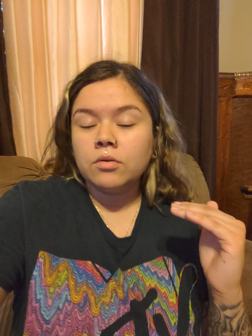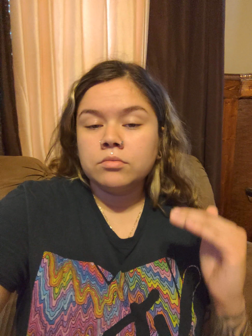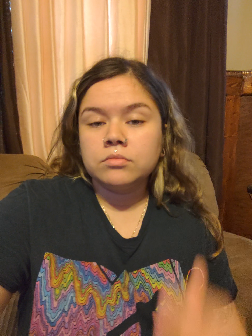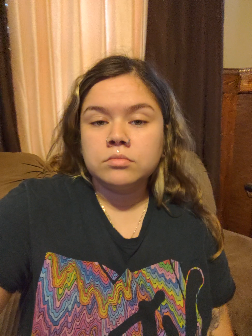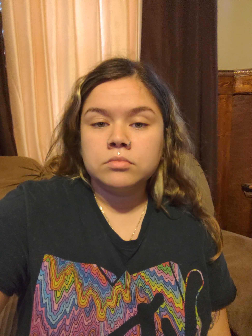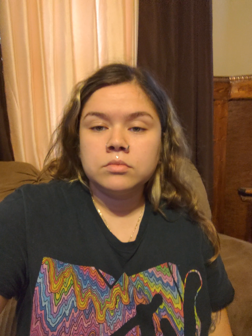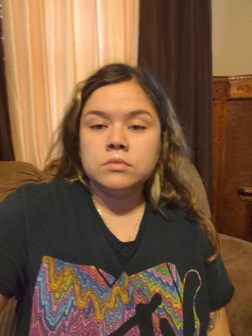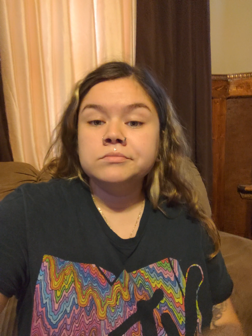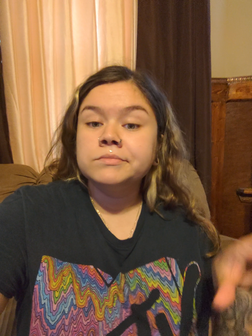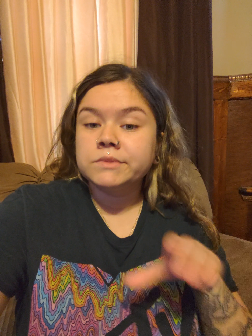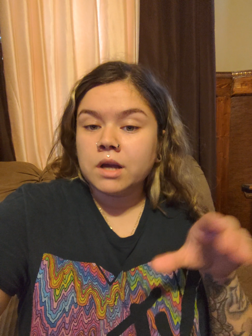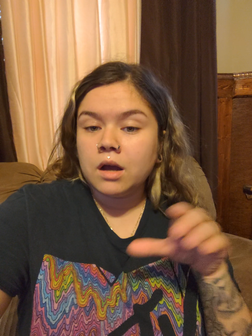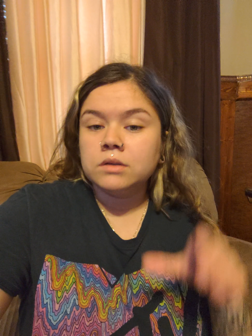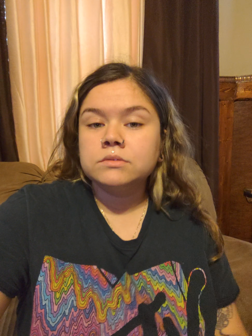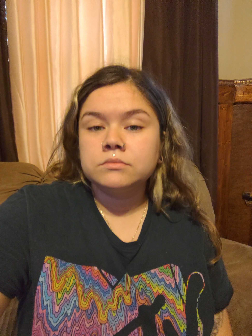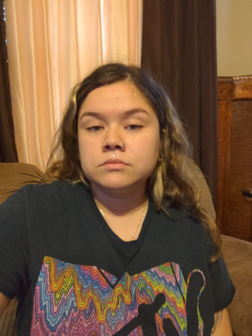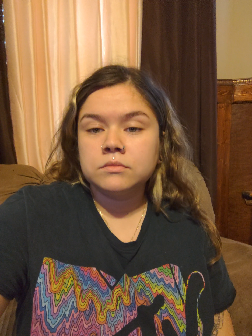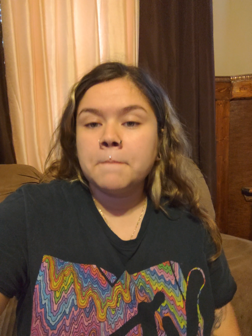does